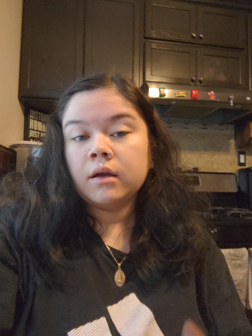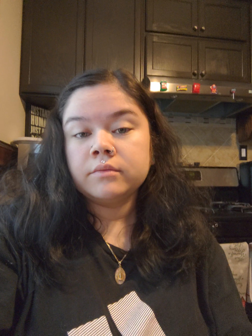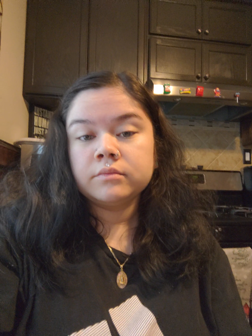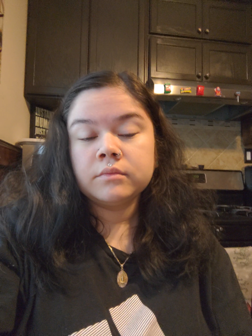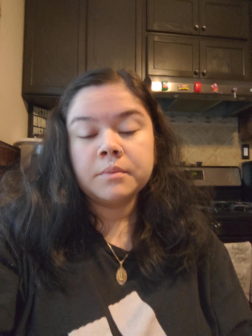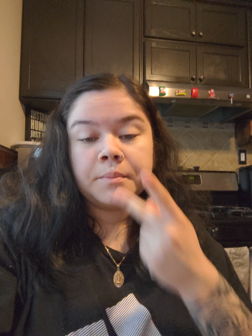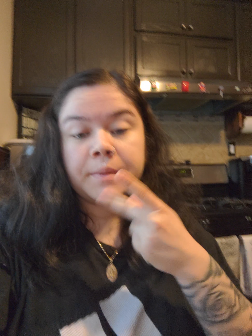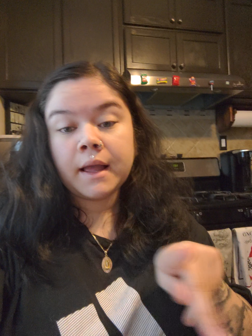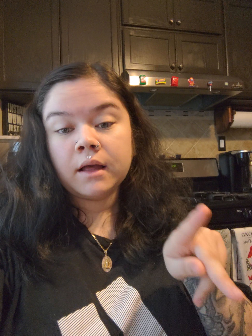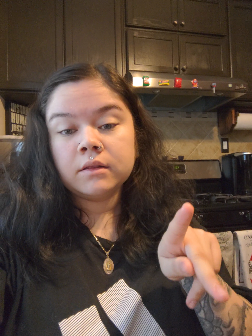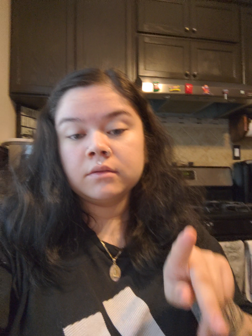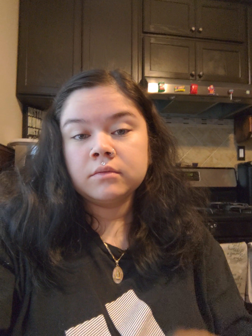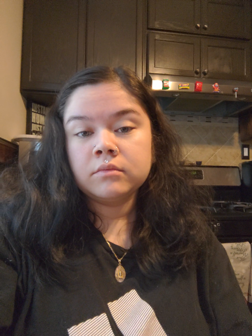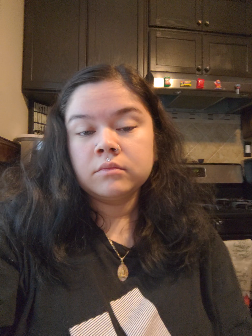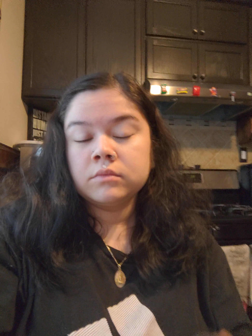pen